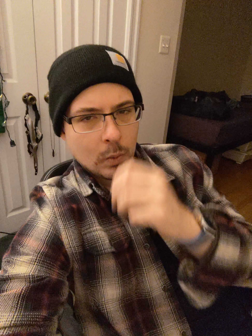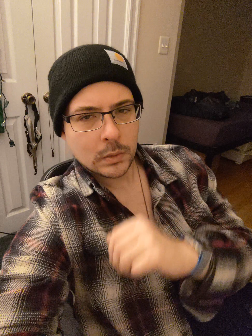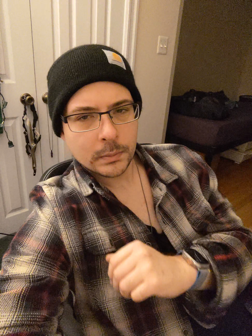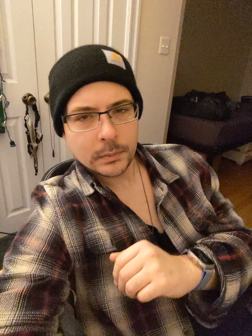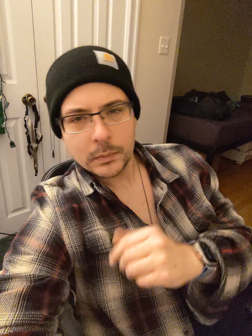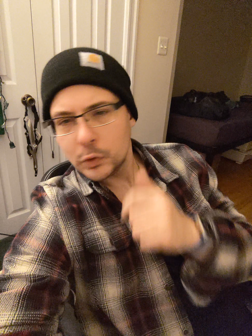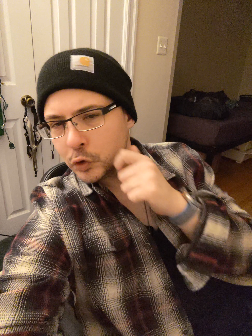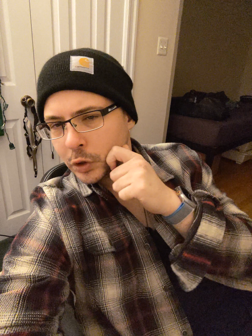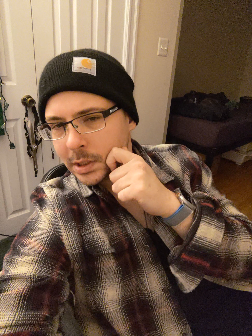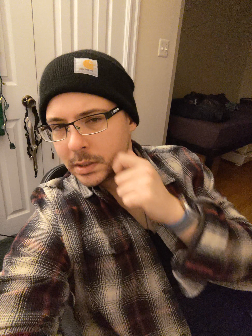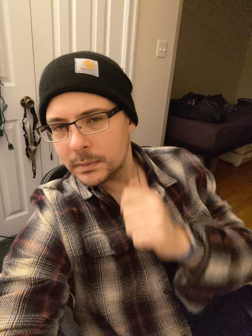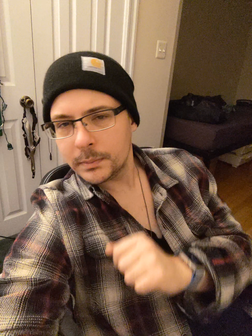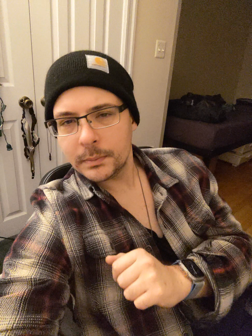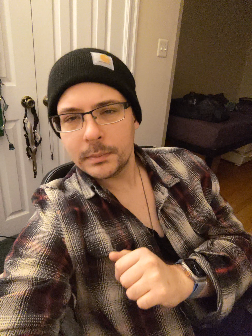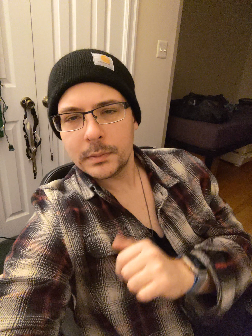cheek